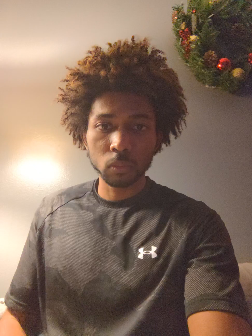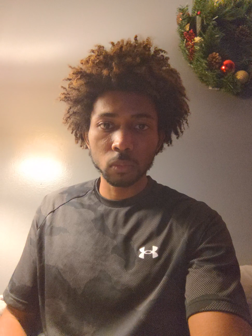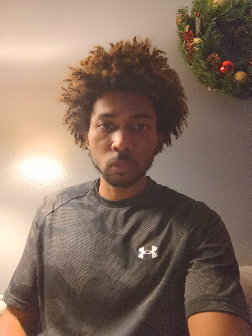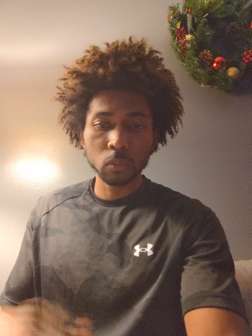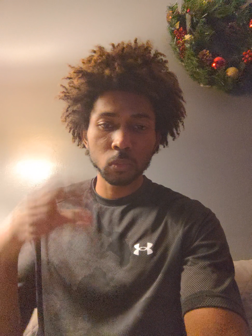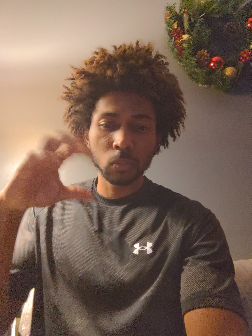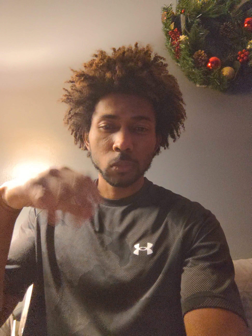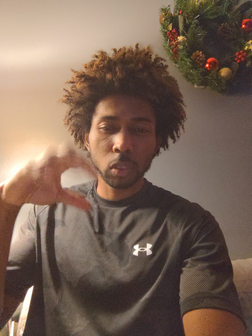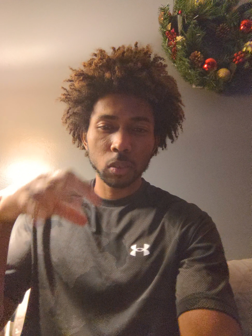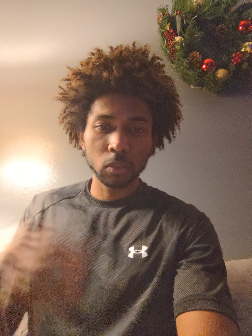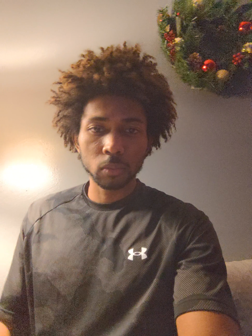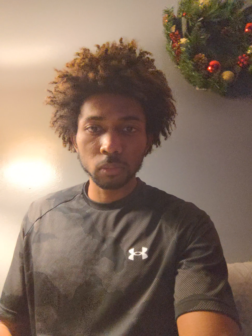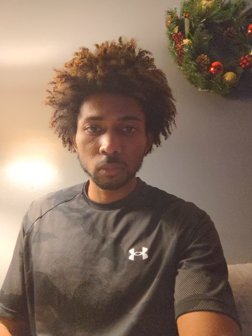rain